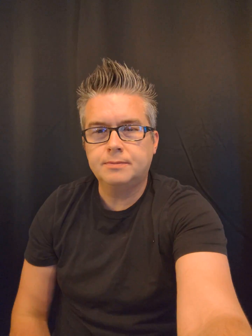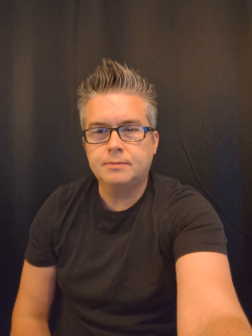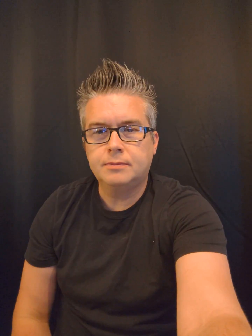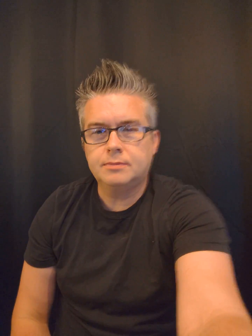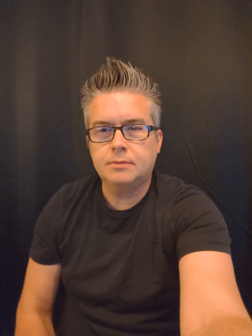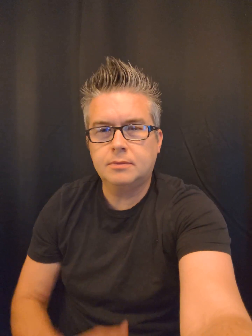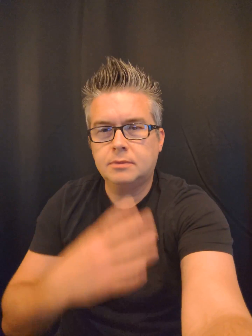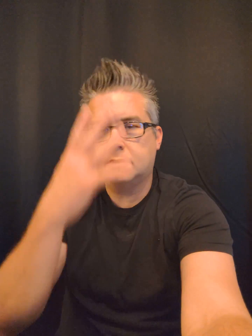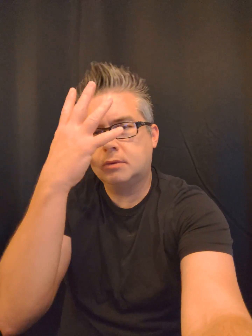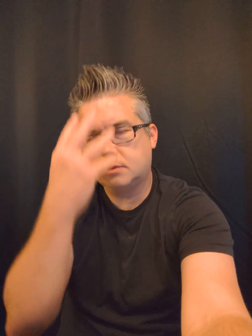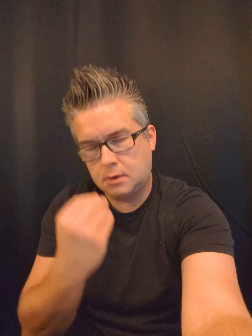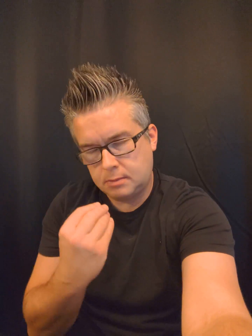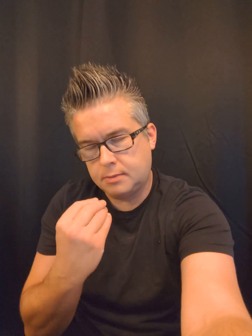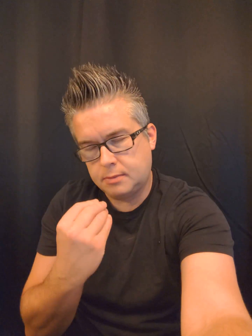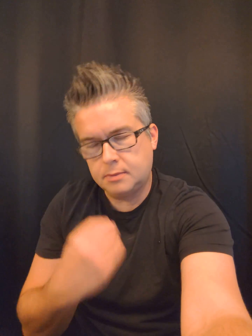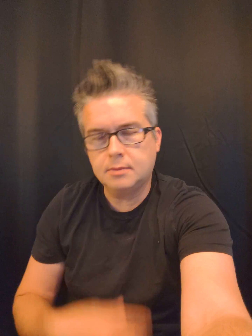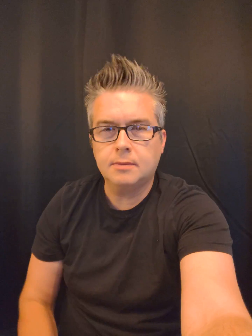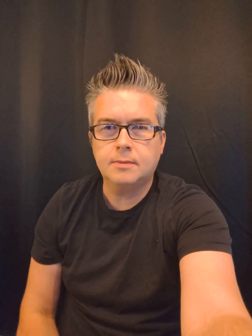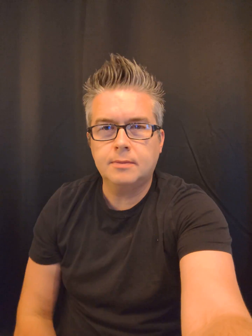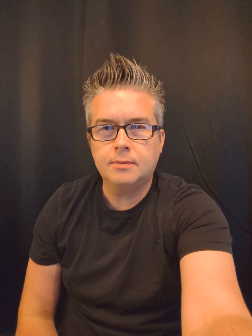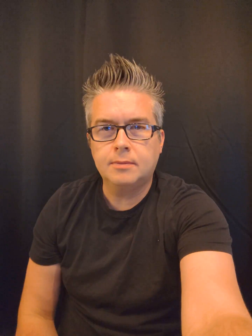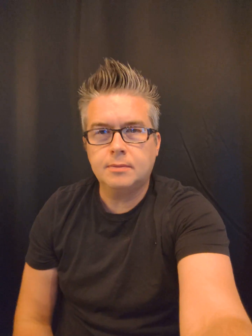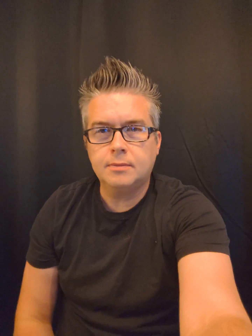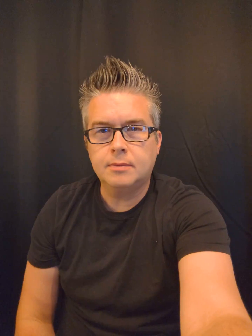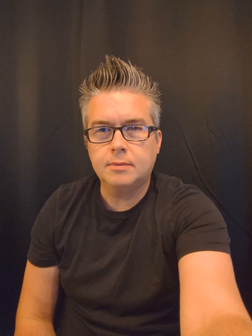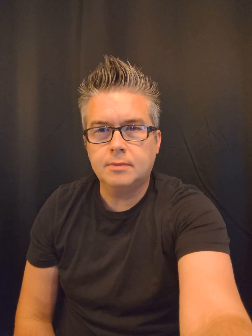asleep